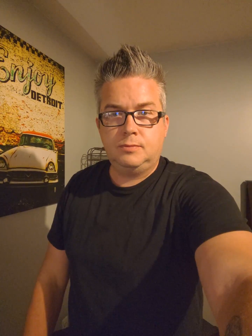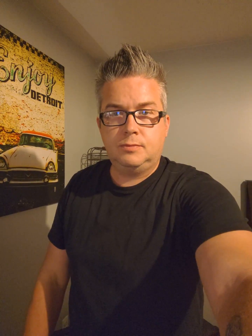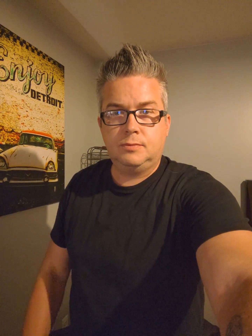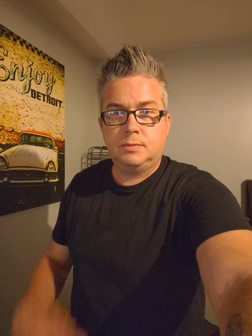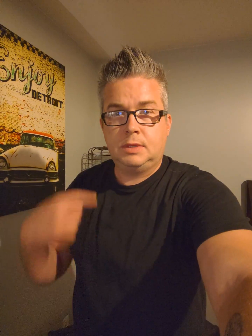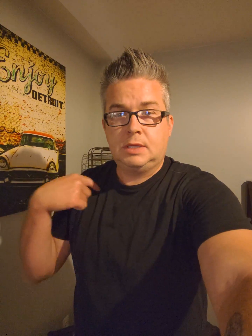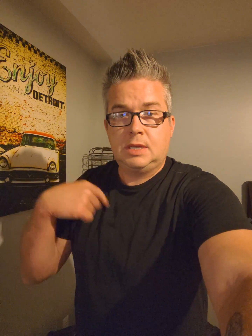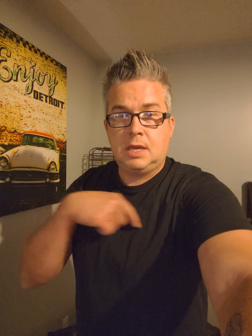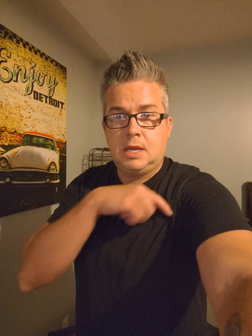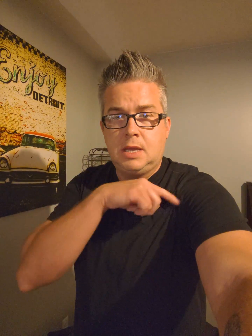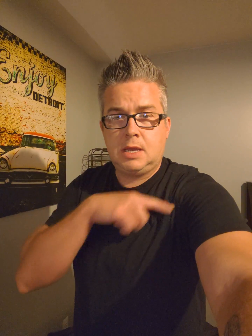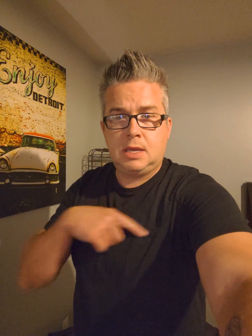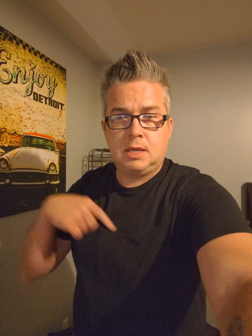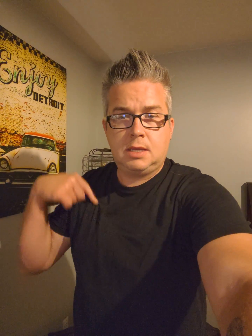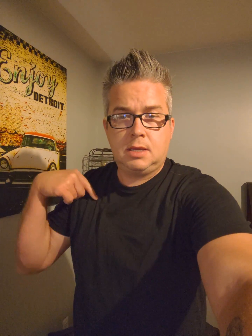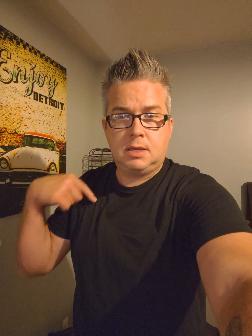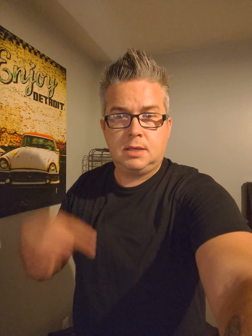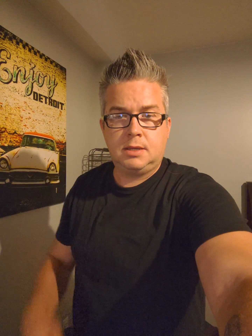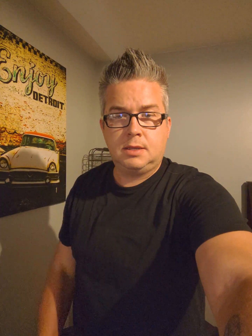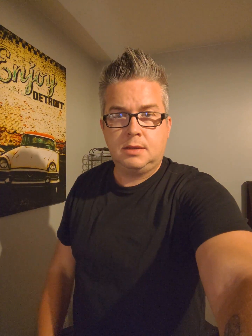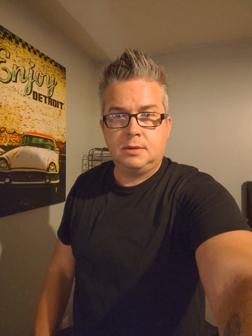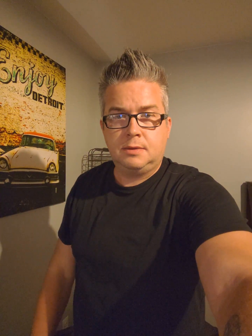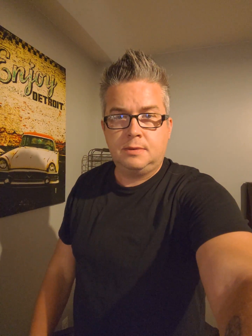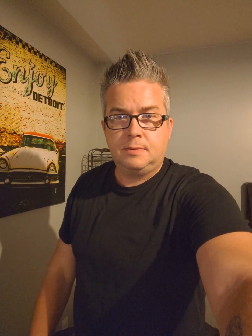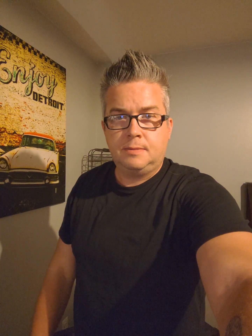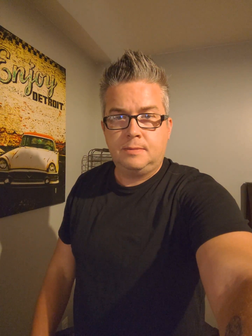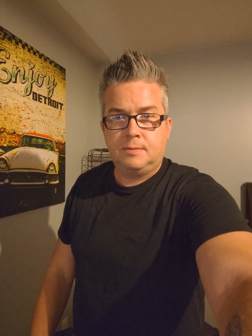bib